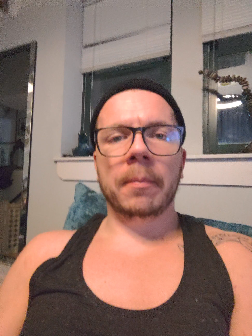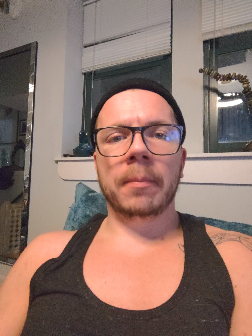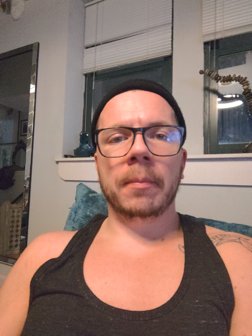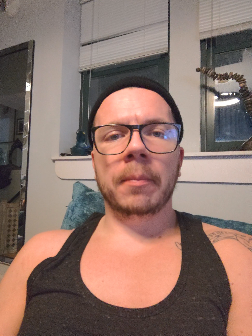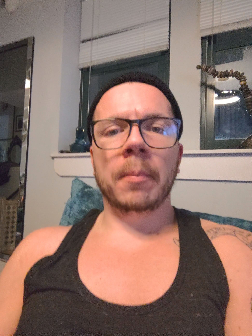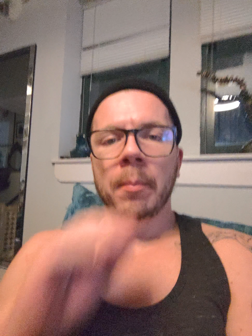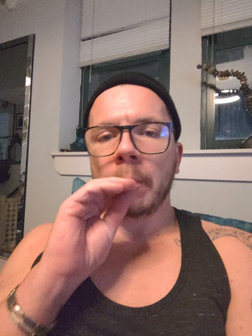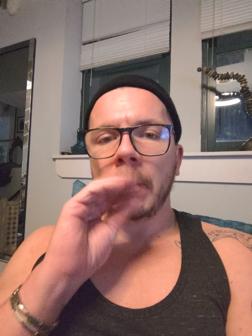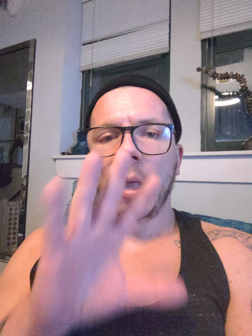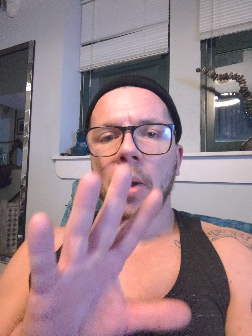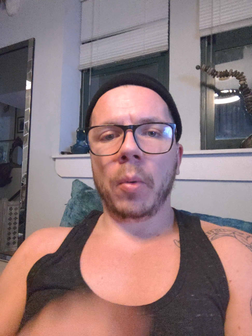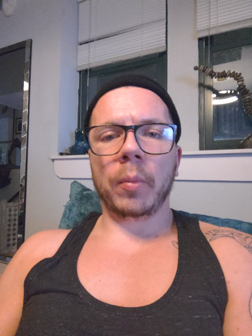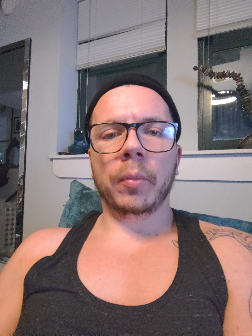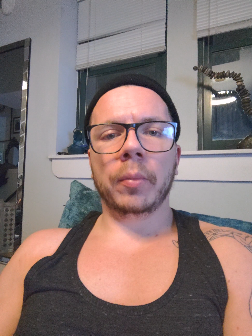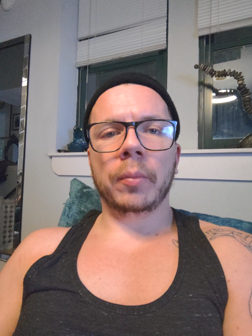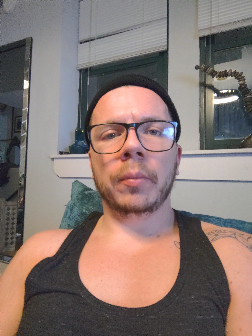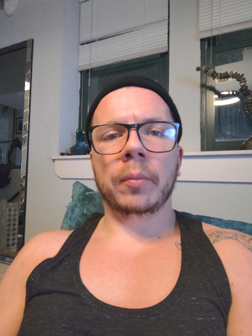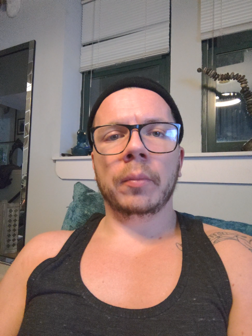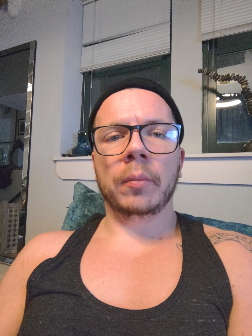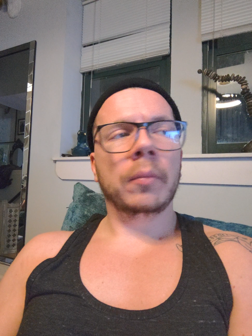blow